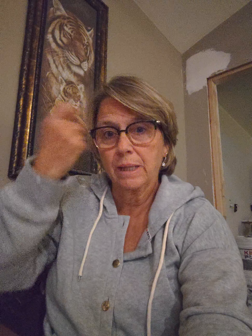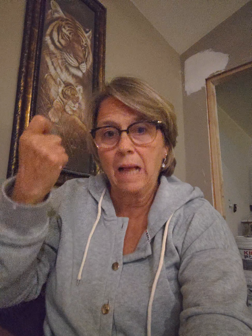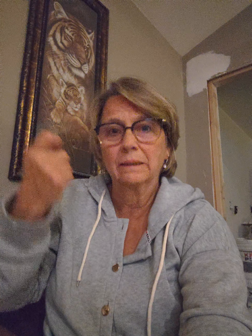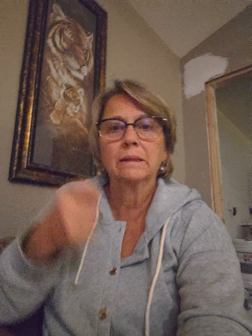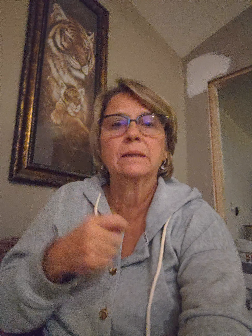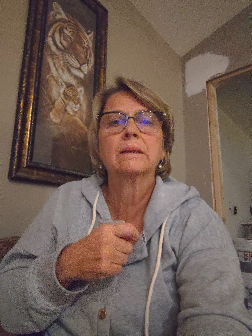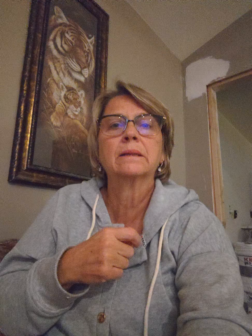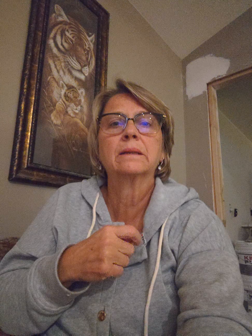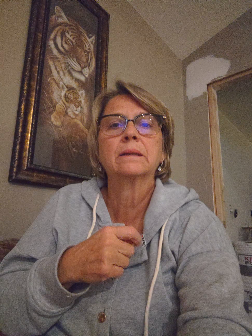because